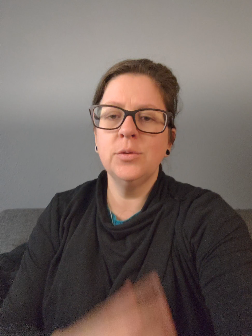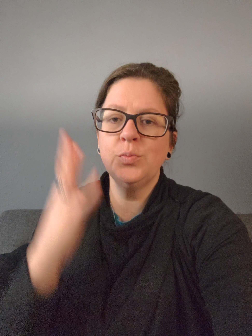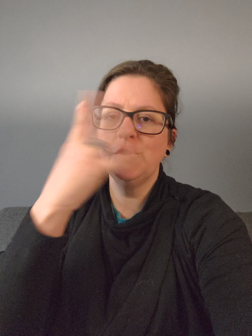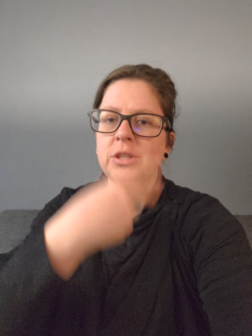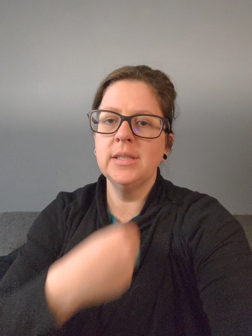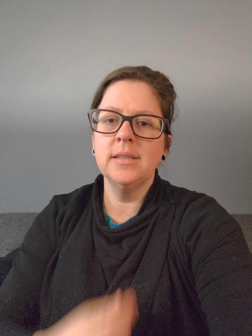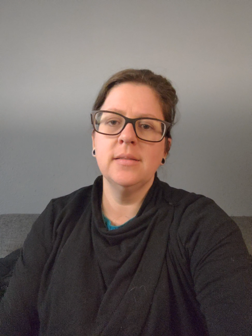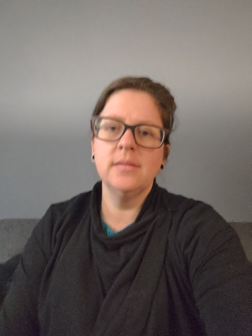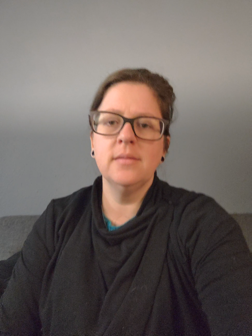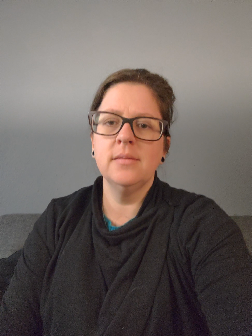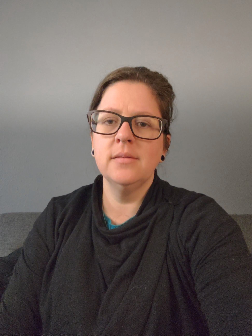pretty